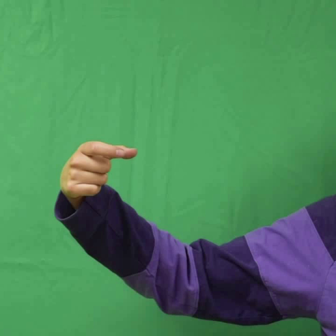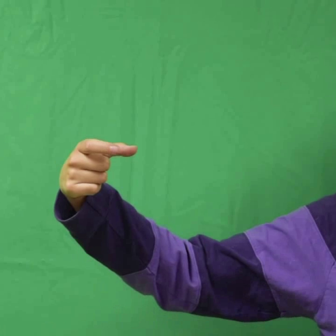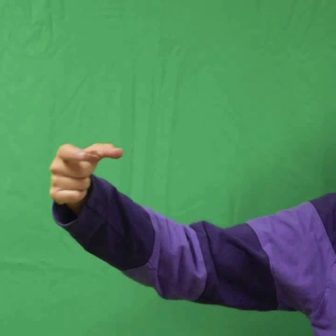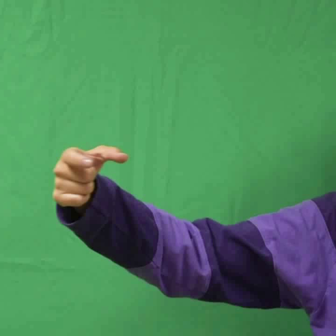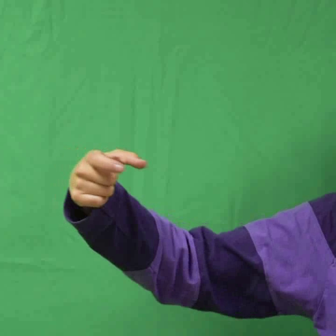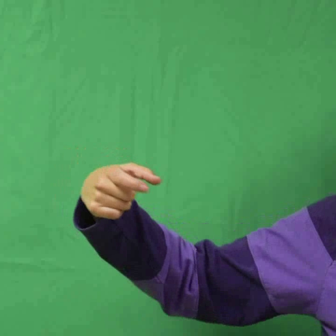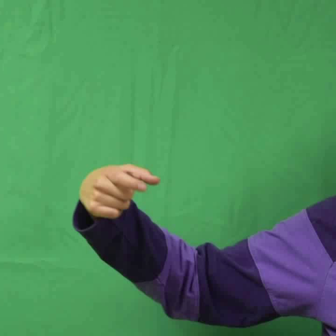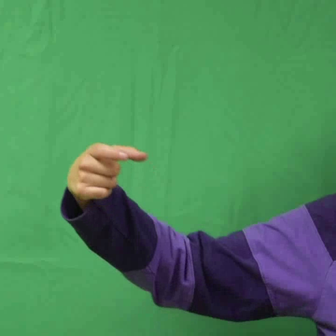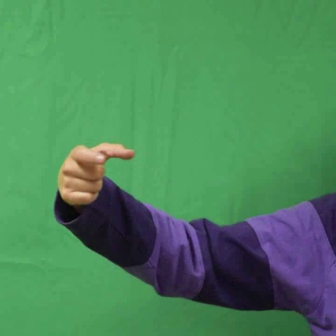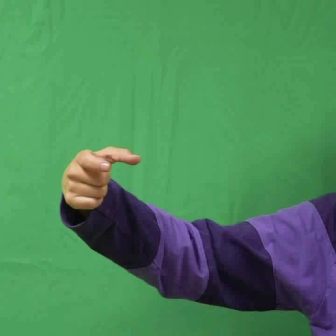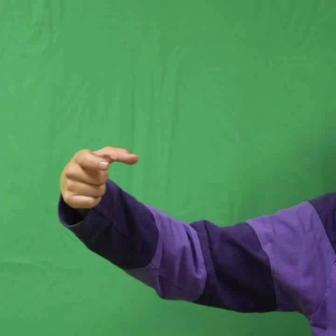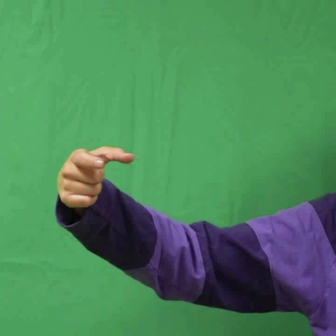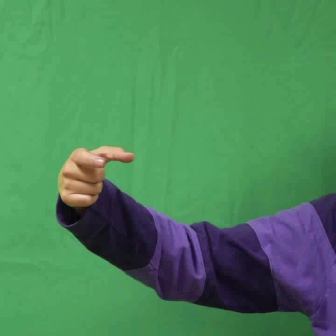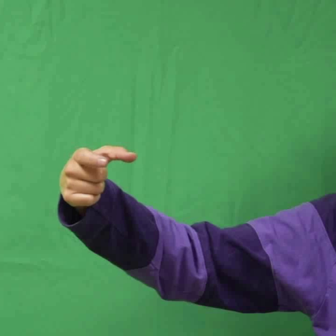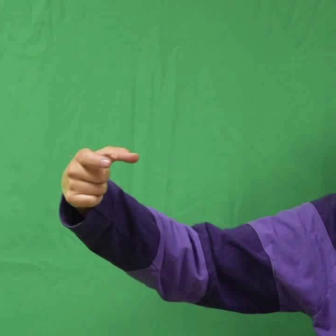X